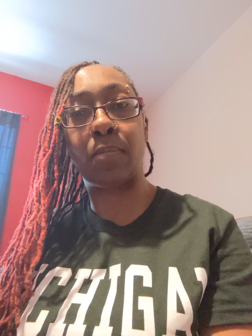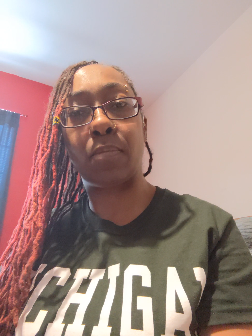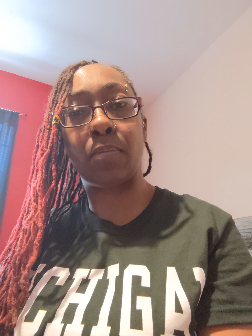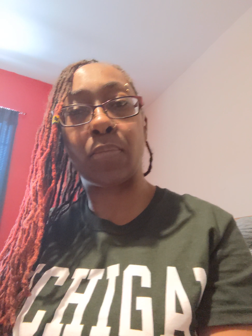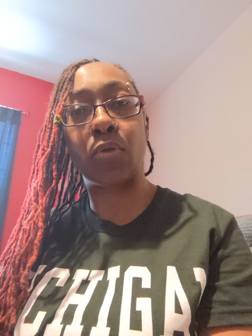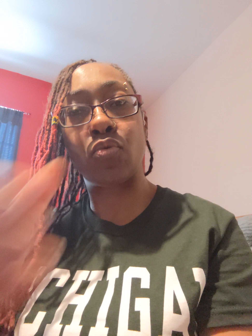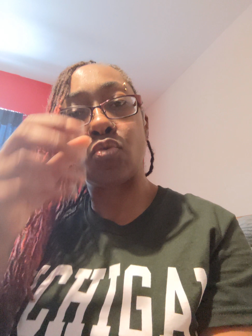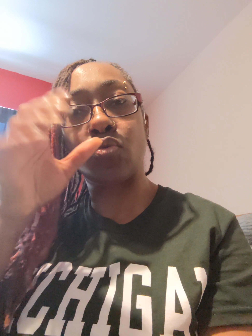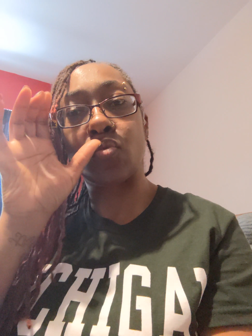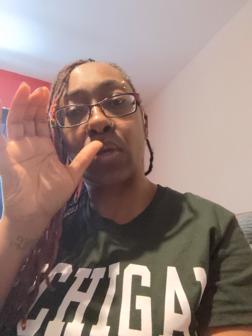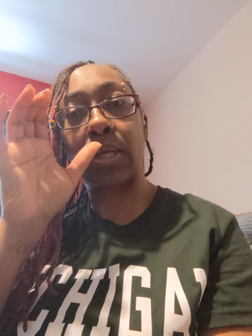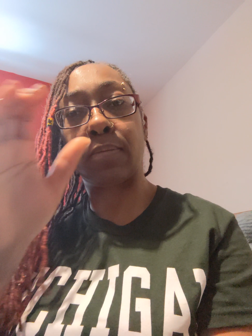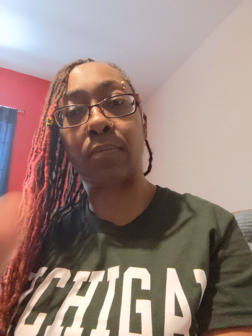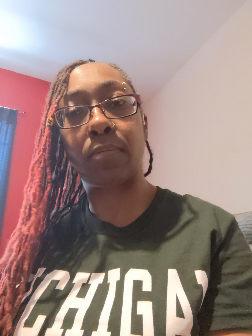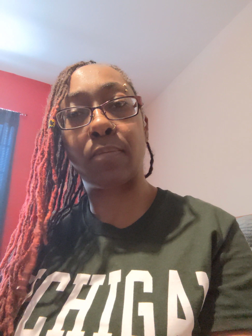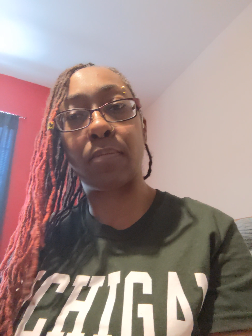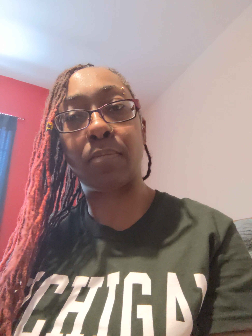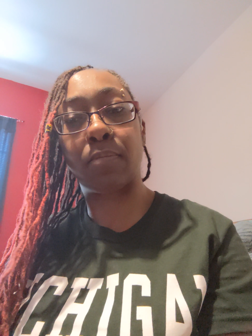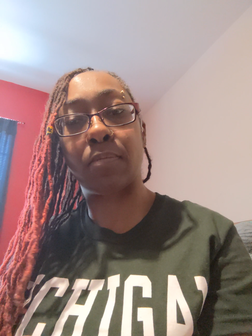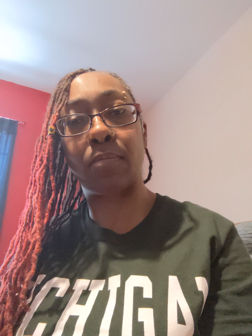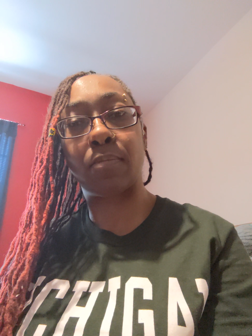drink